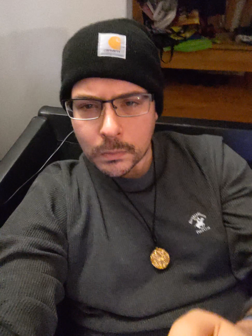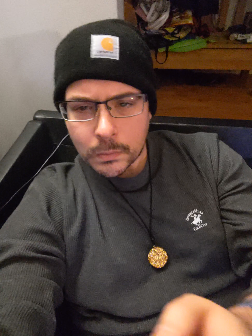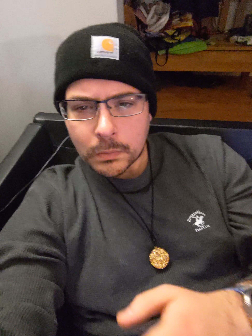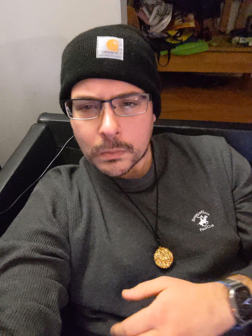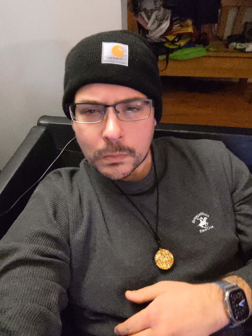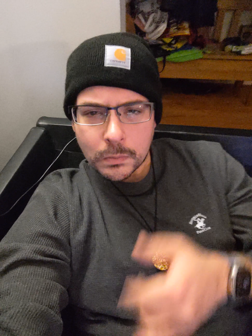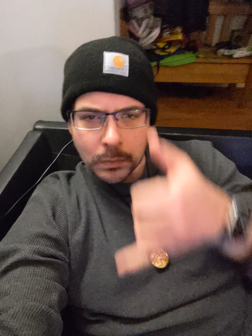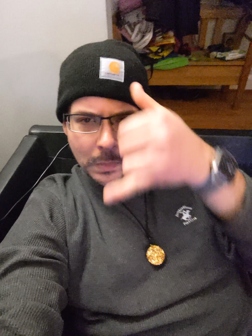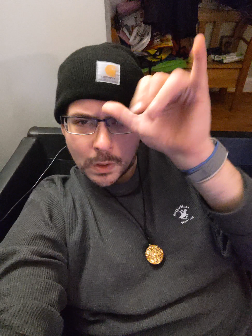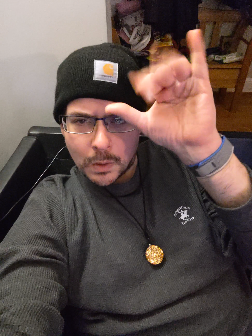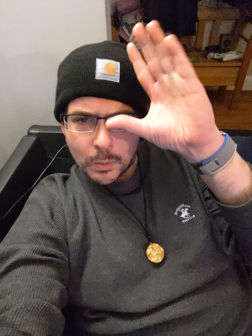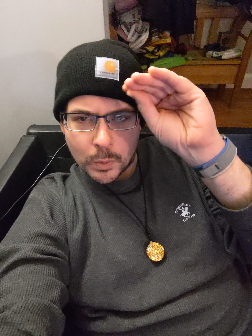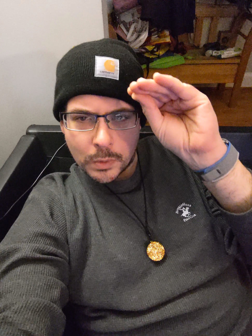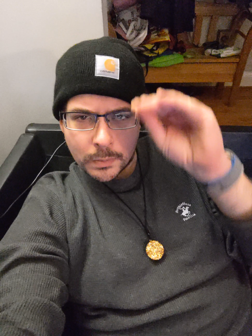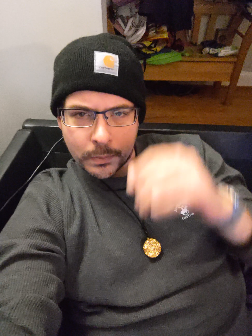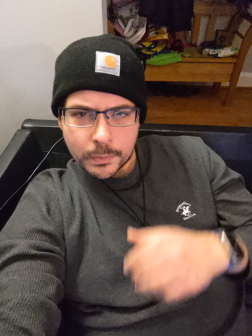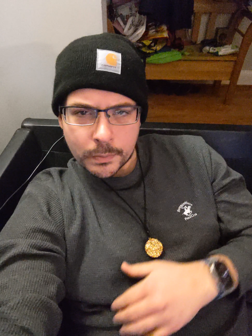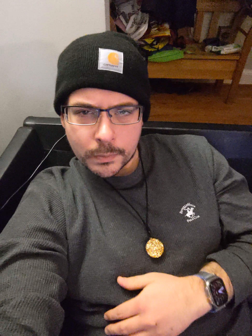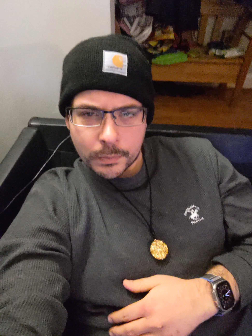cowboy